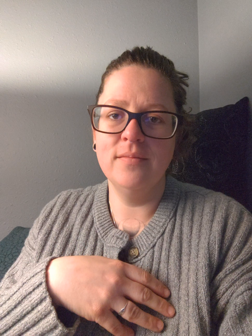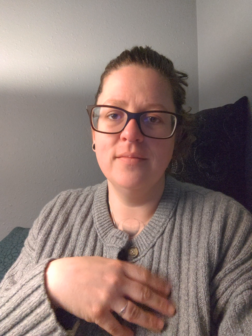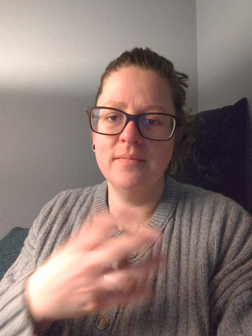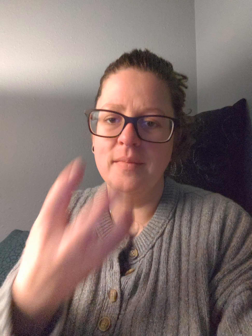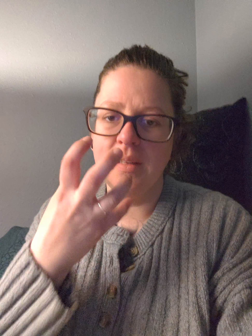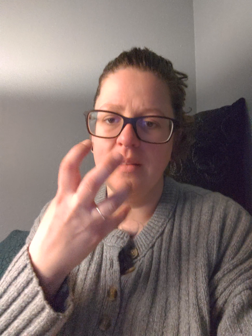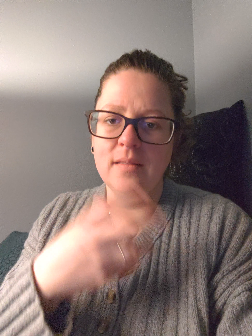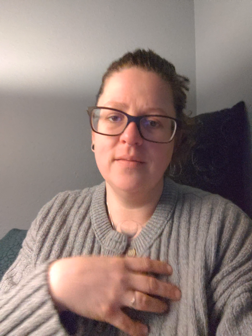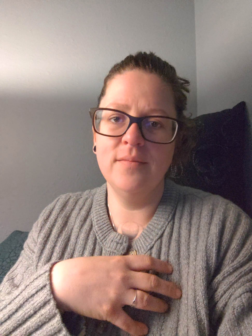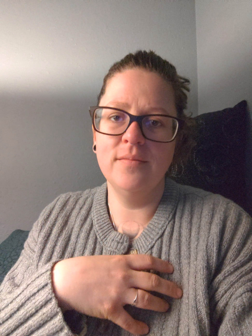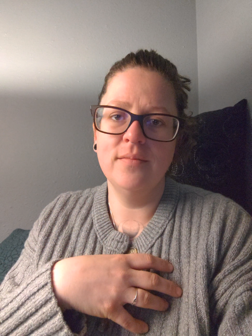mad